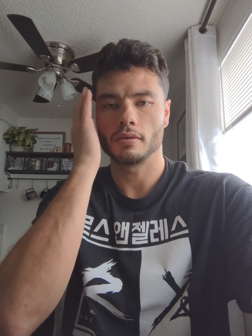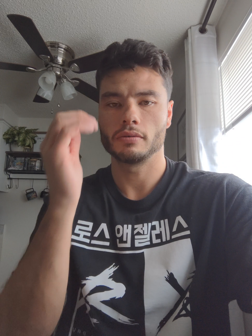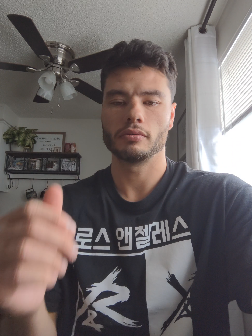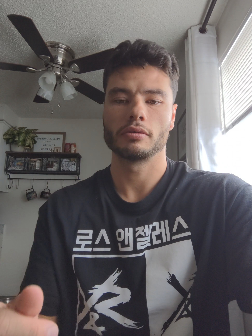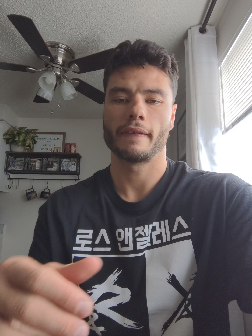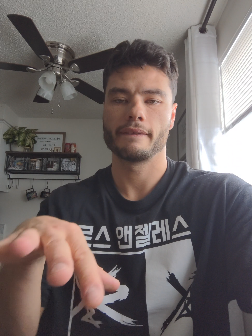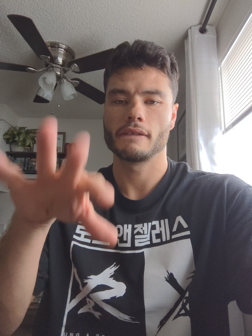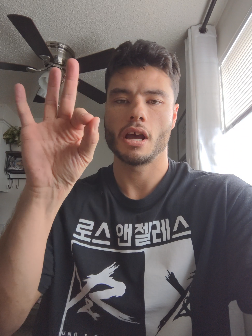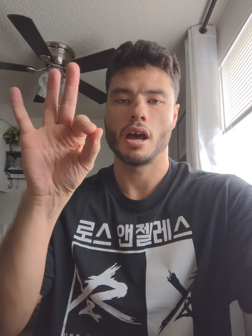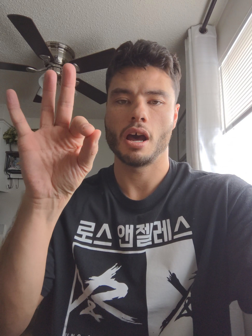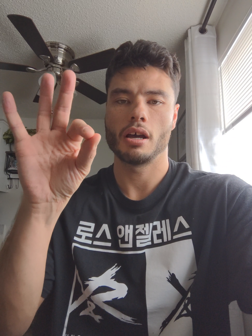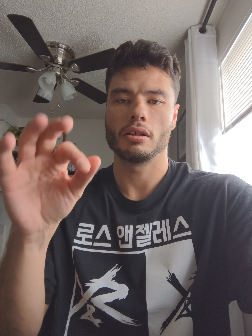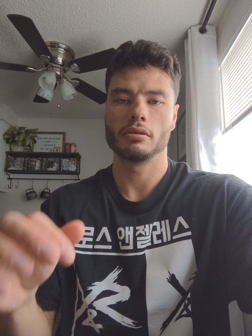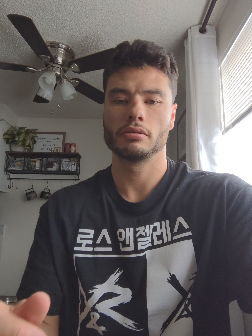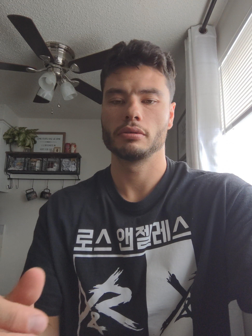find